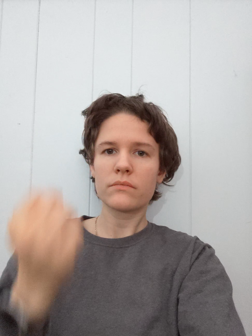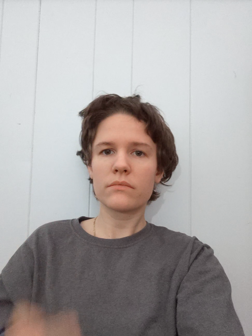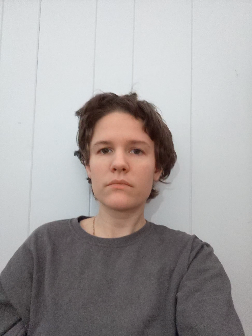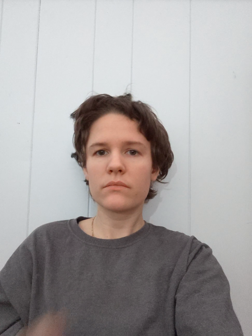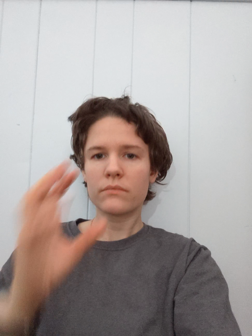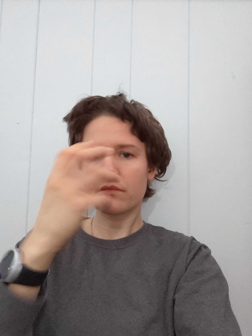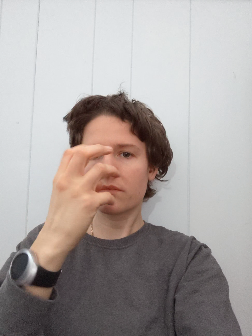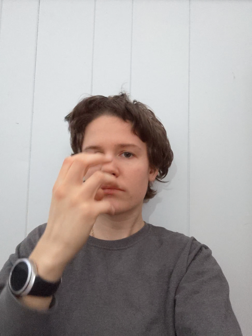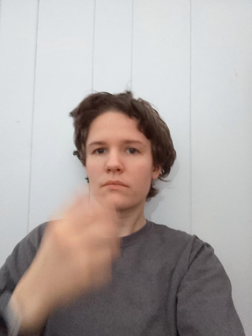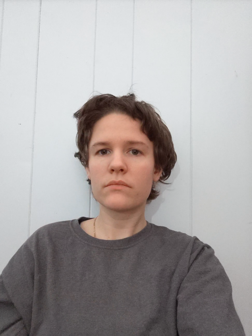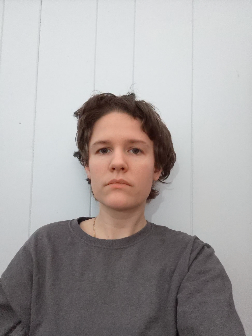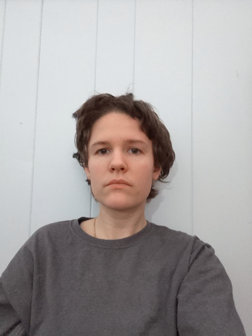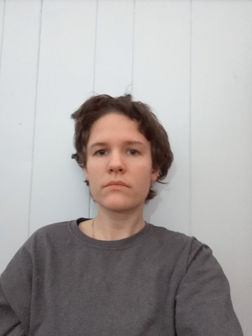clown